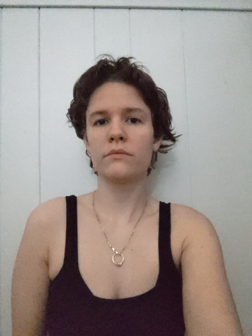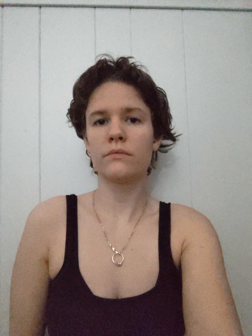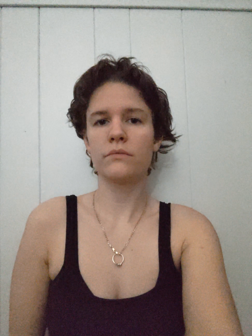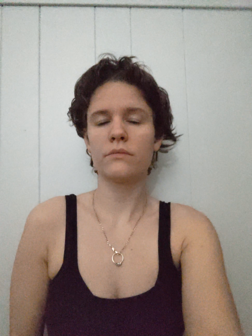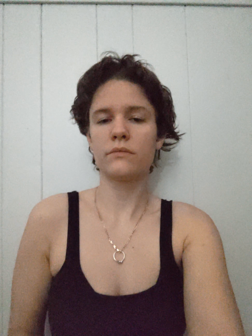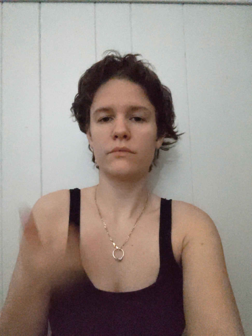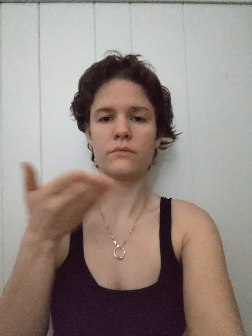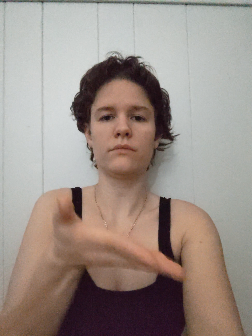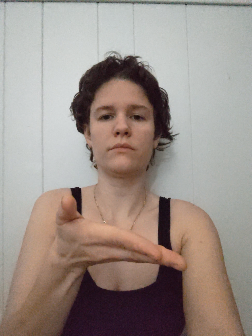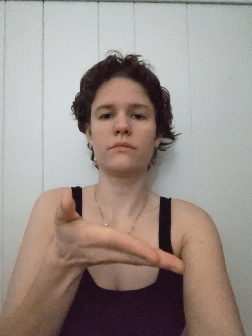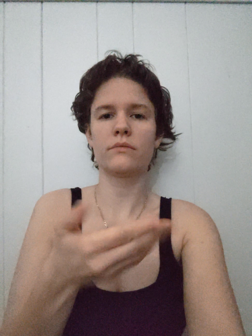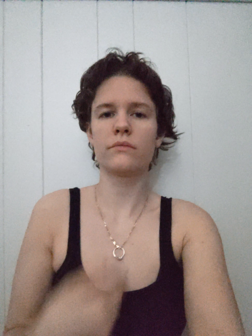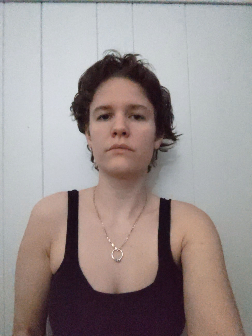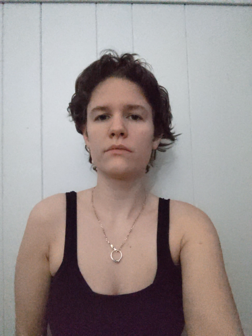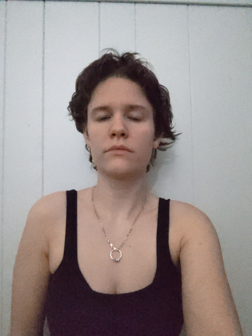there